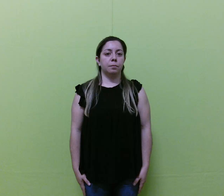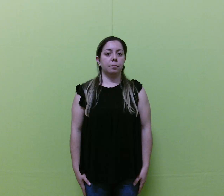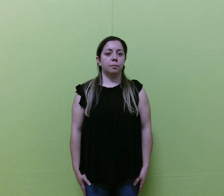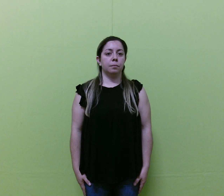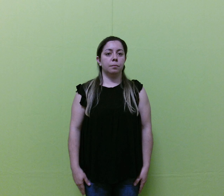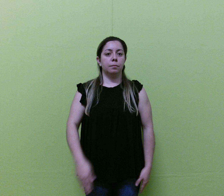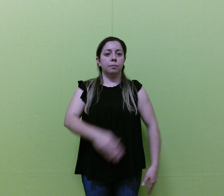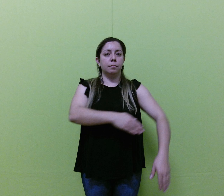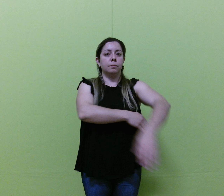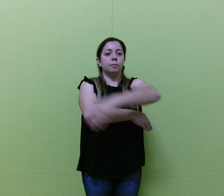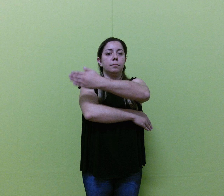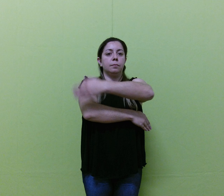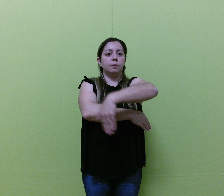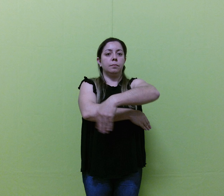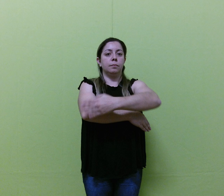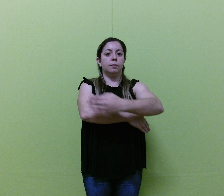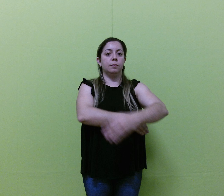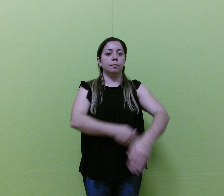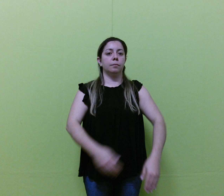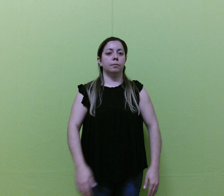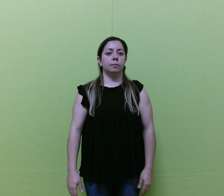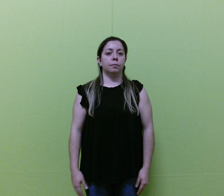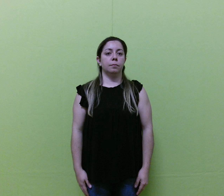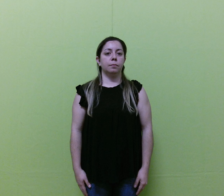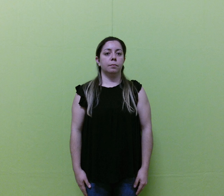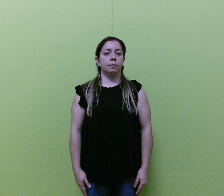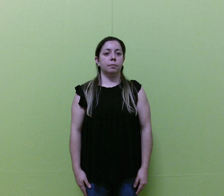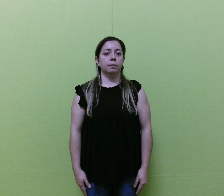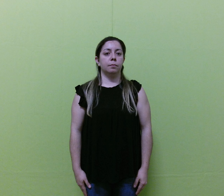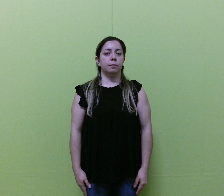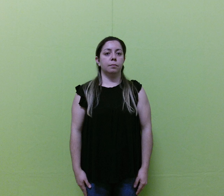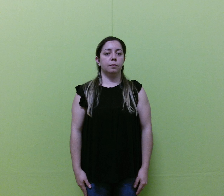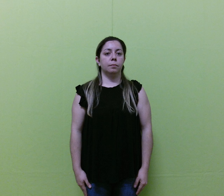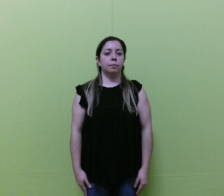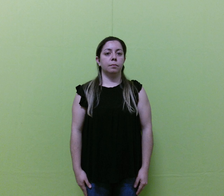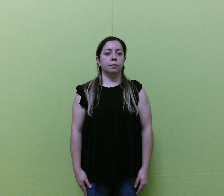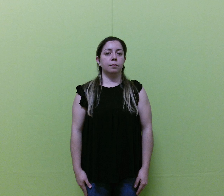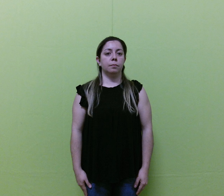esquina